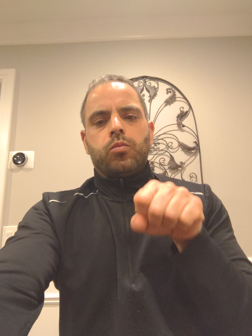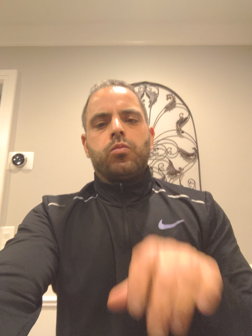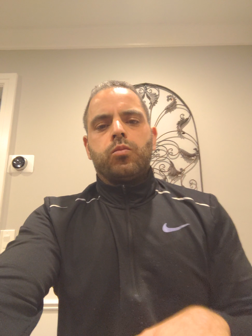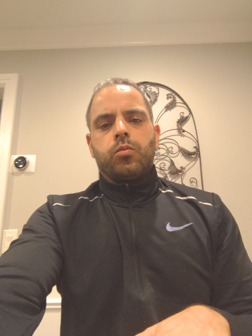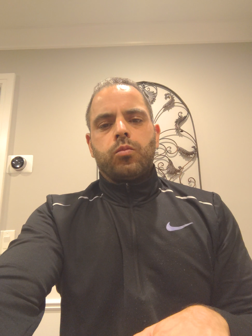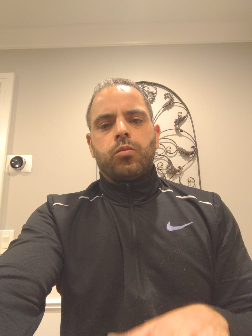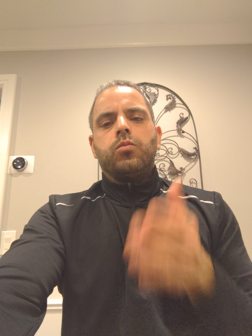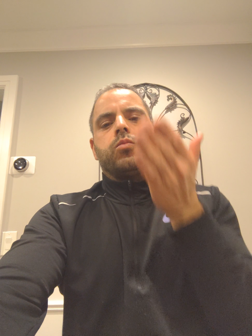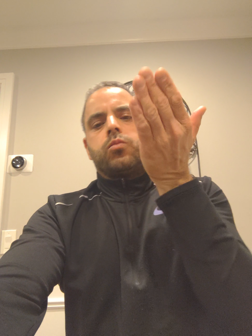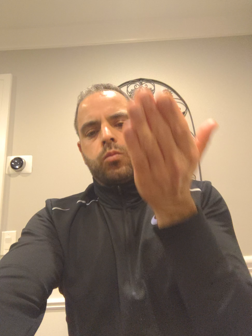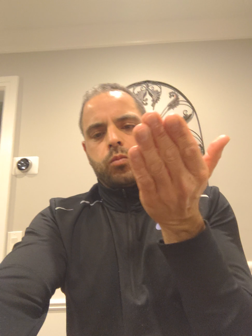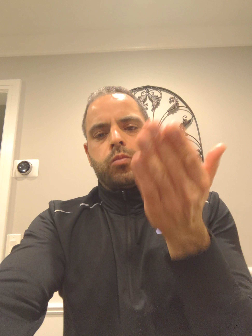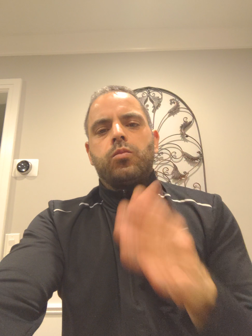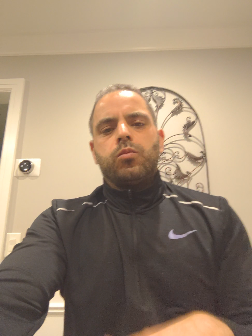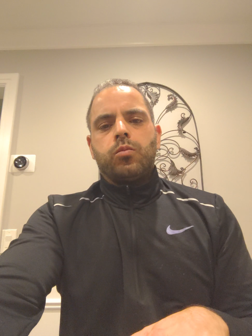there